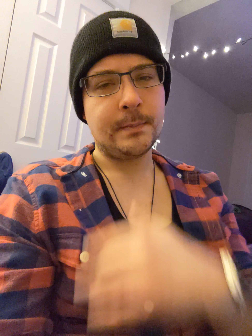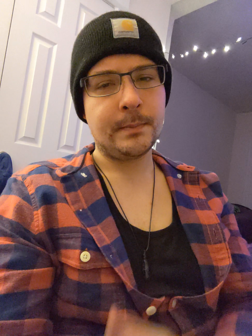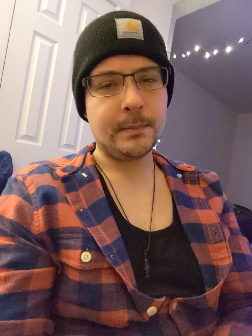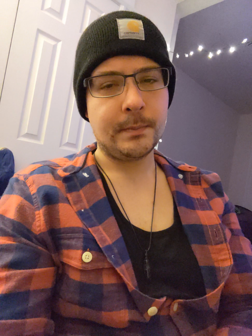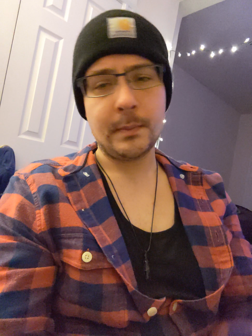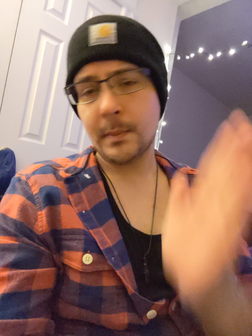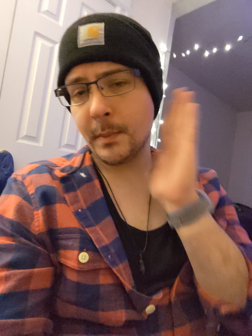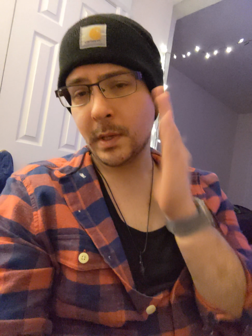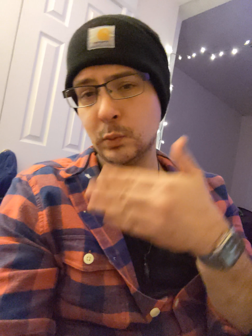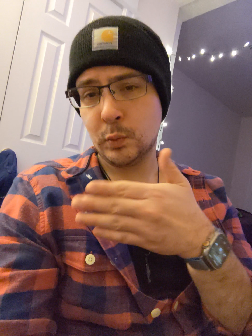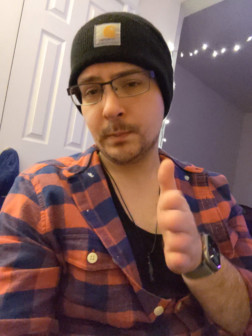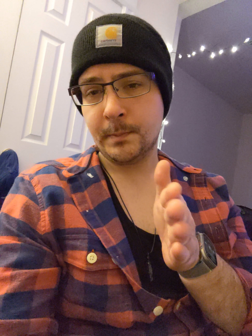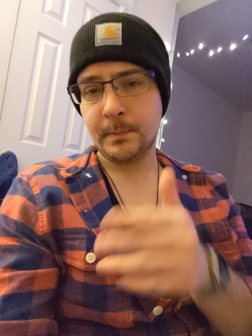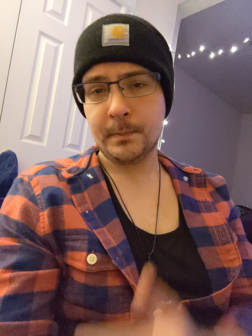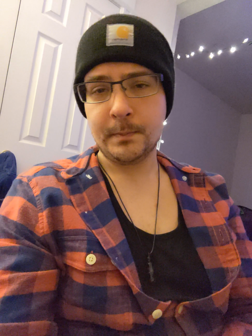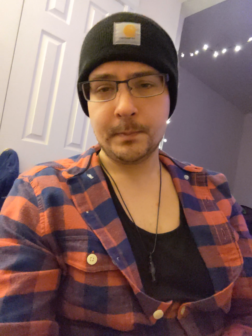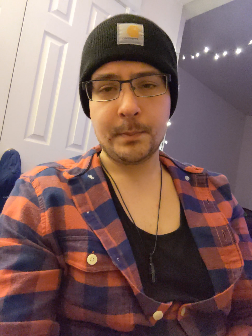bedroom